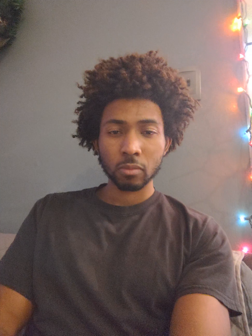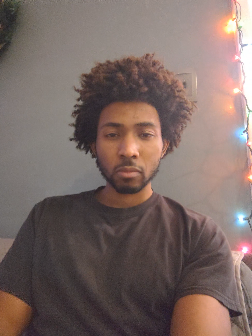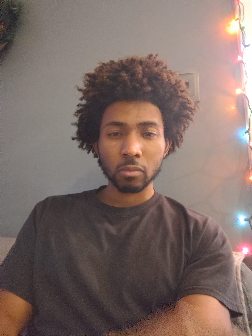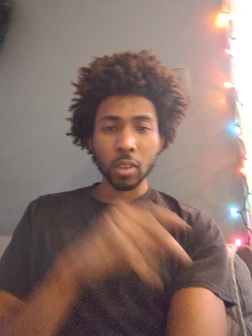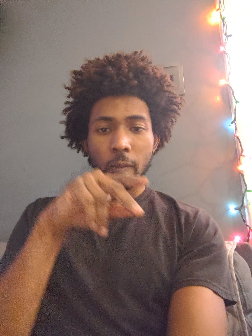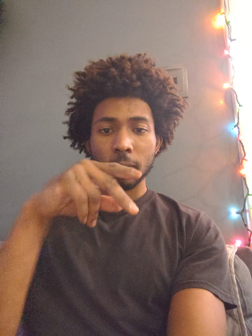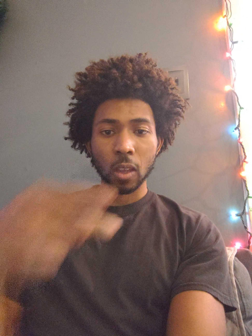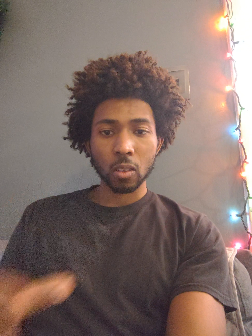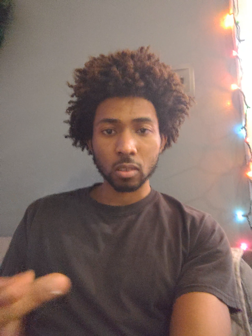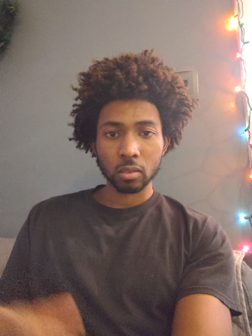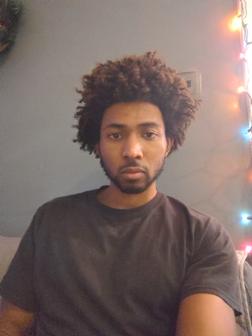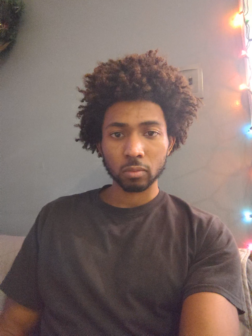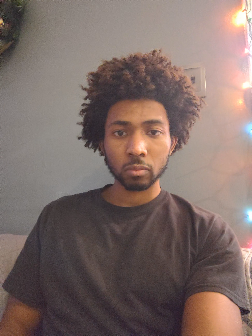fall